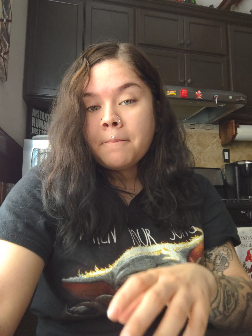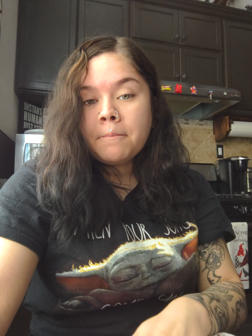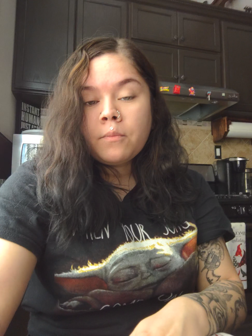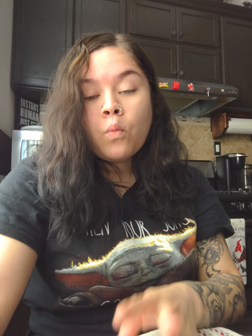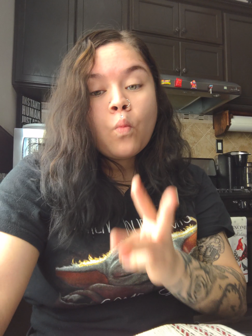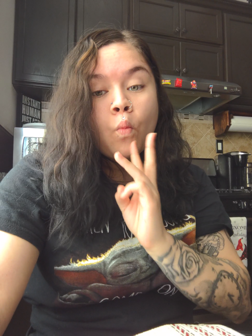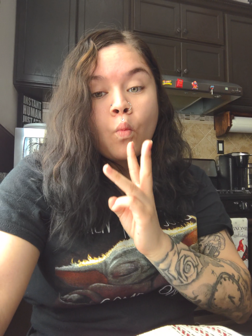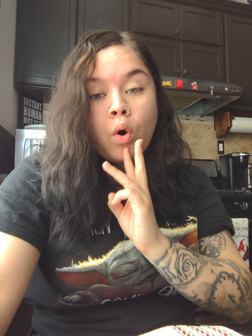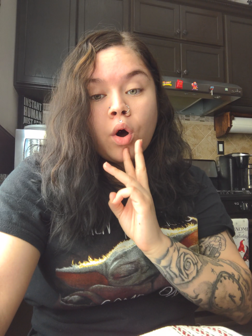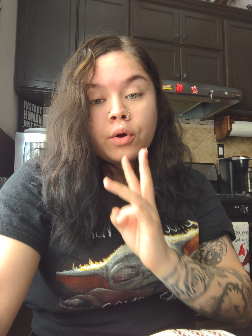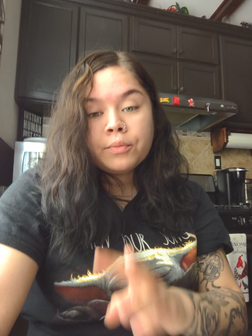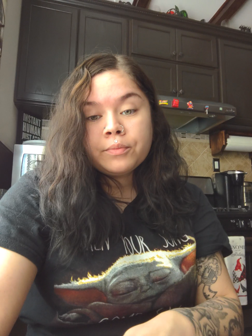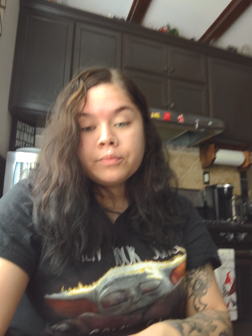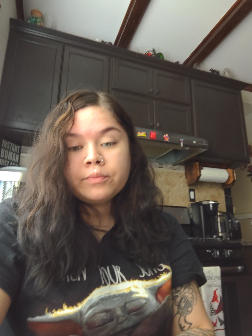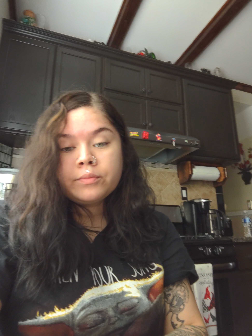water